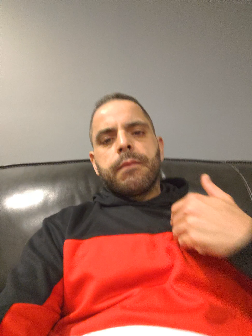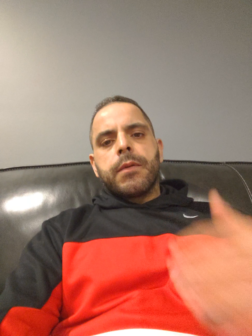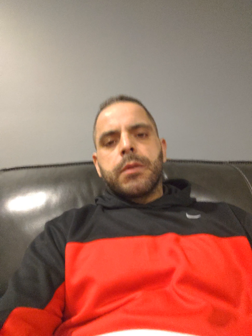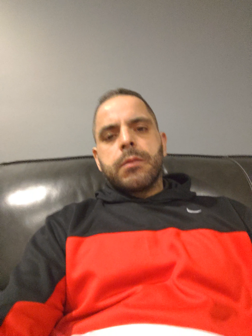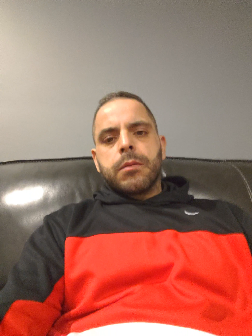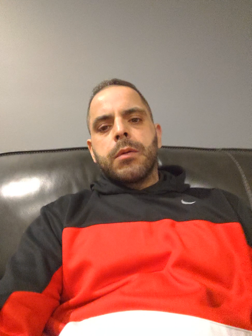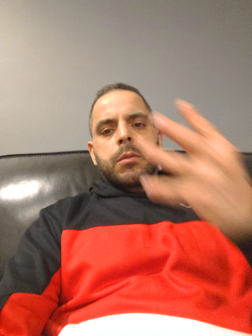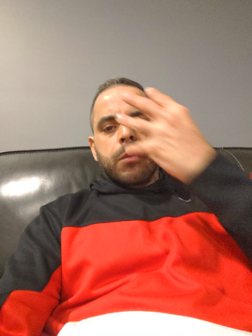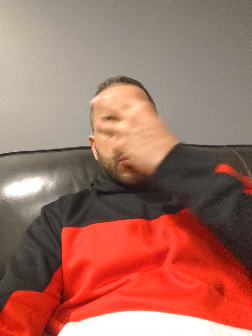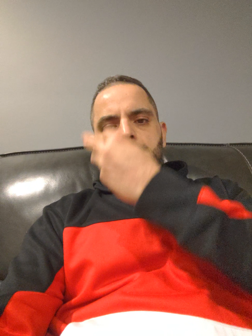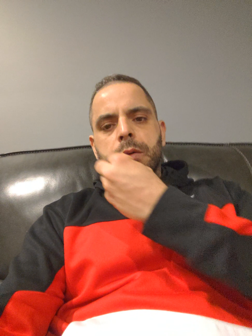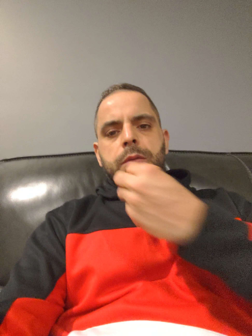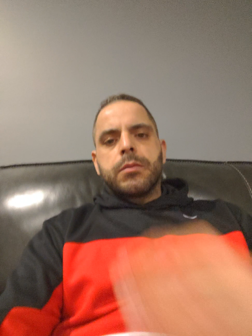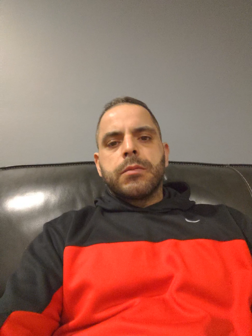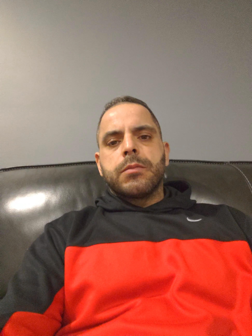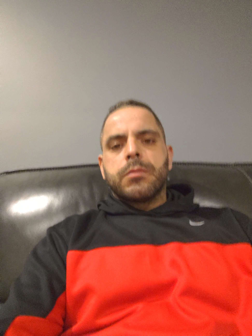pretty